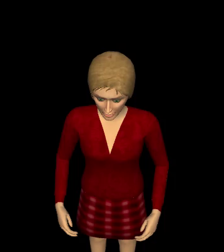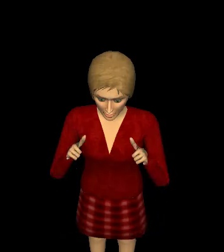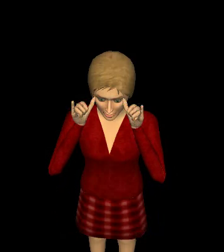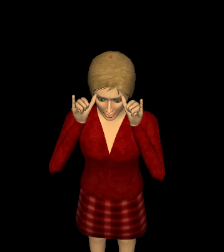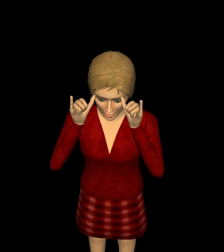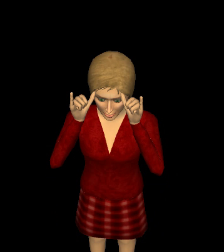لحم بقر